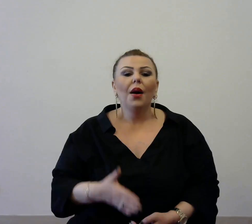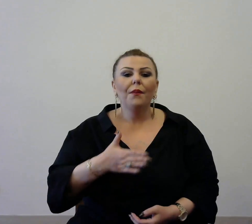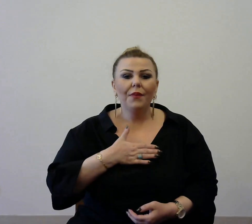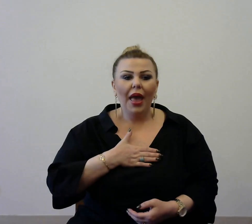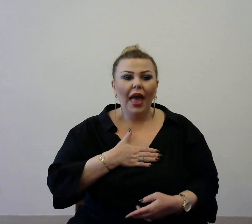mən